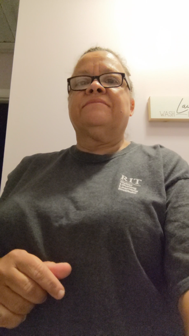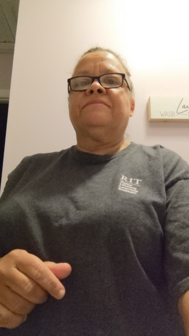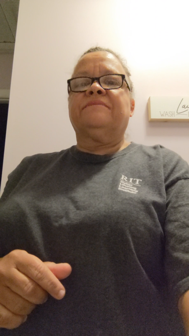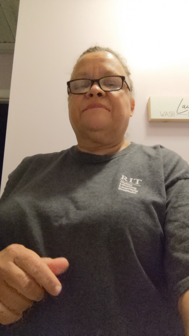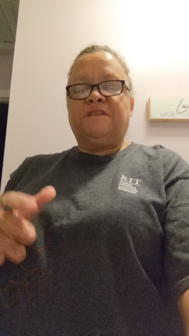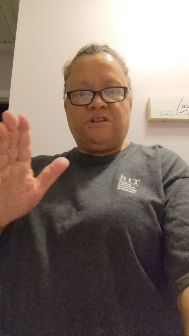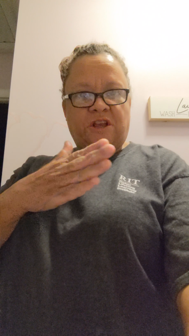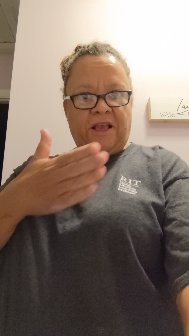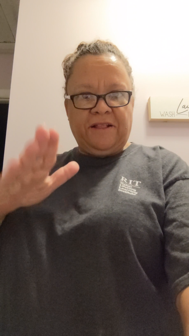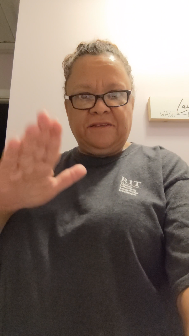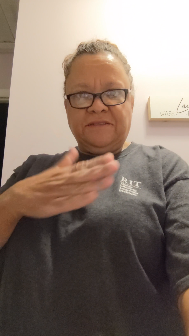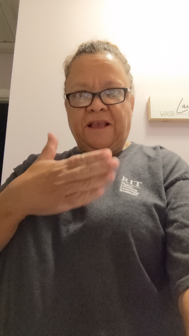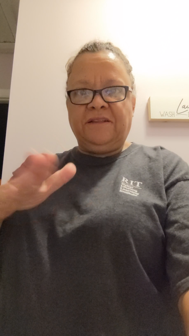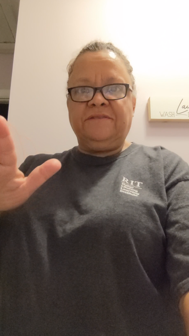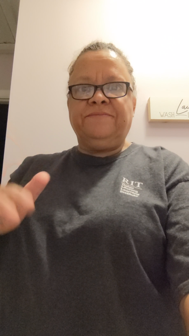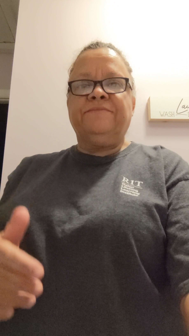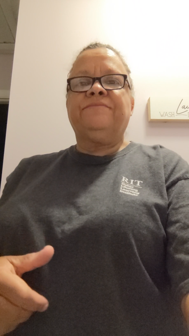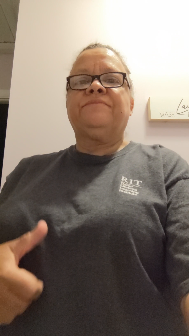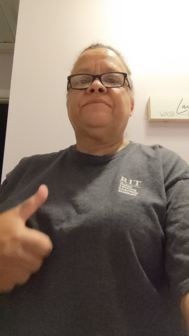share